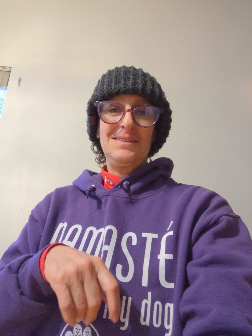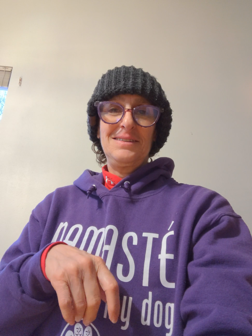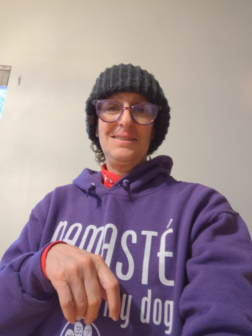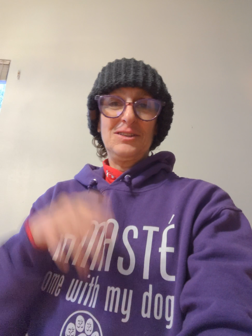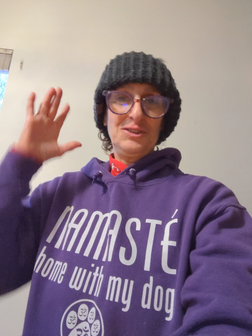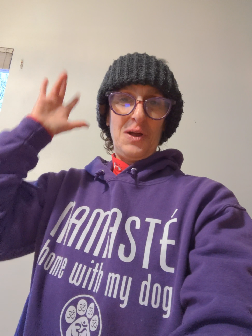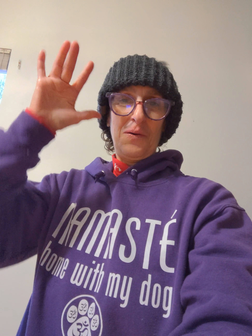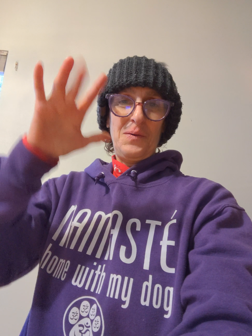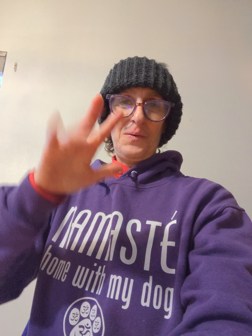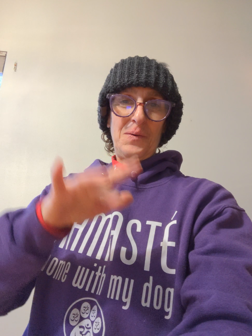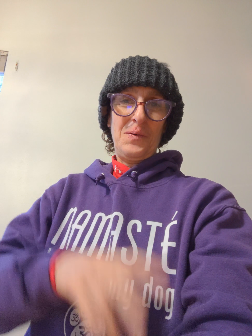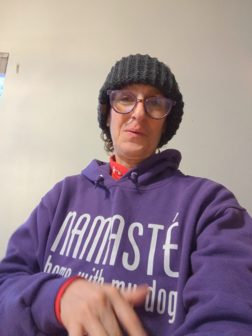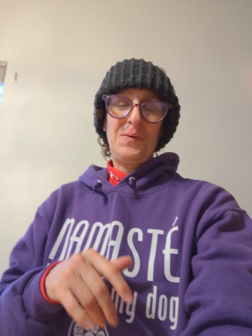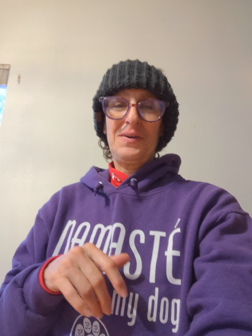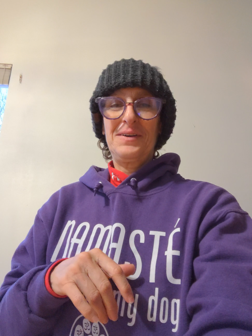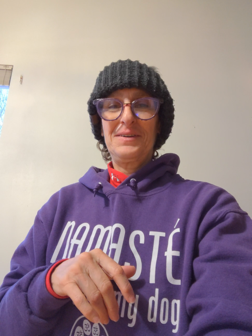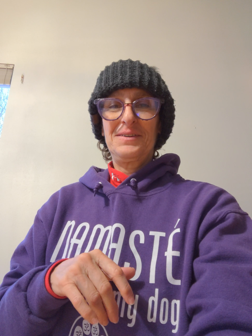snow